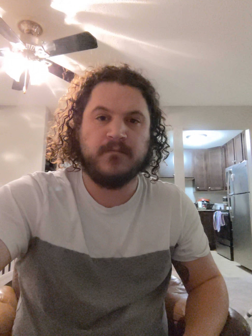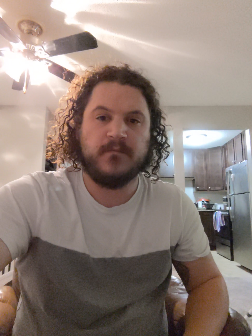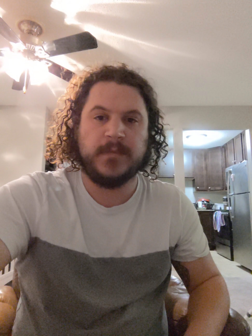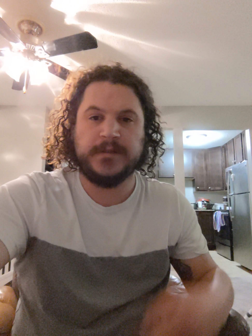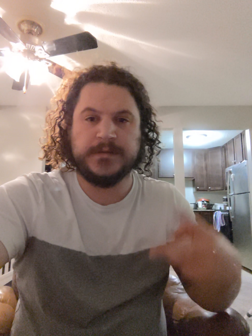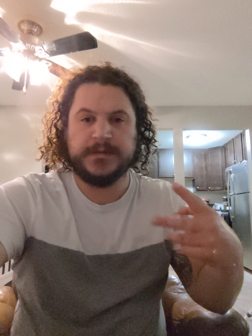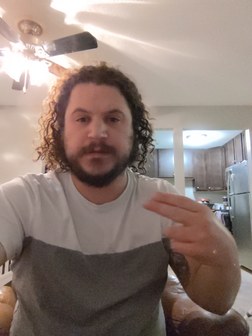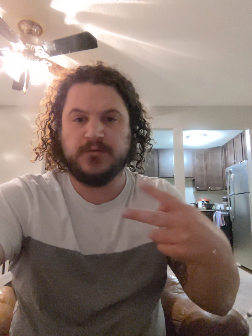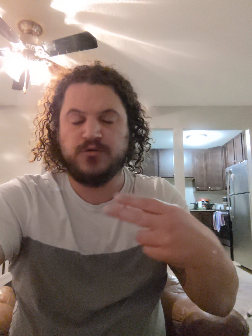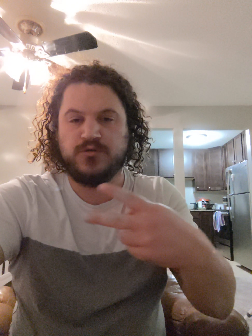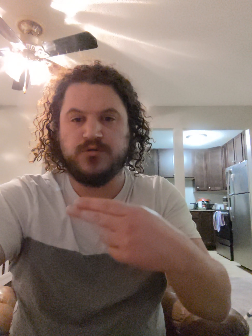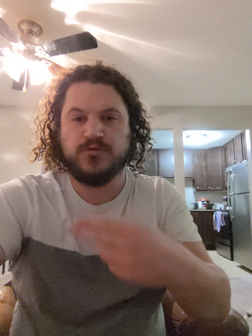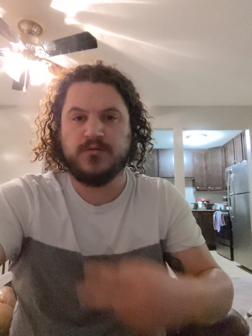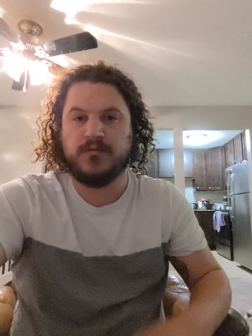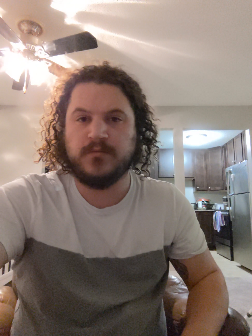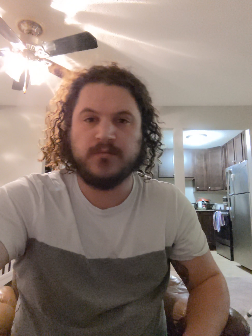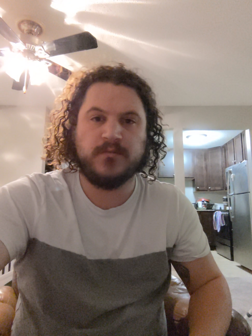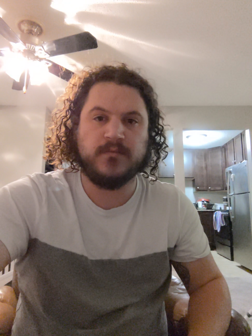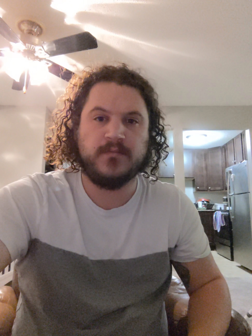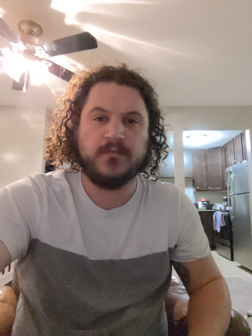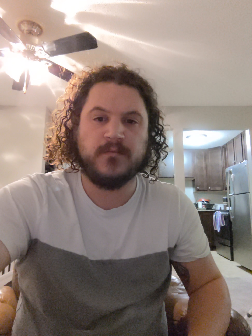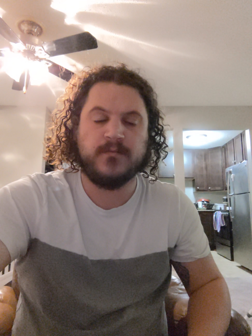scissors